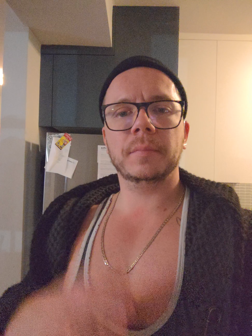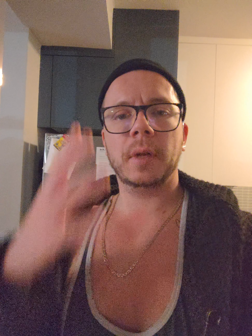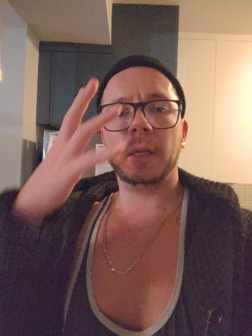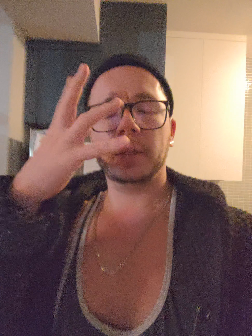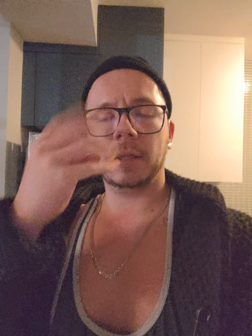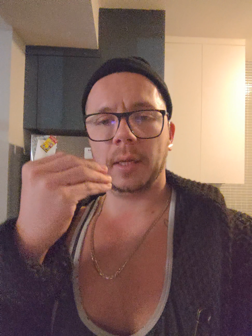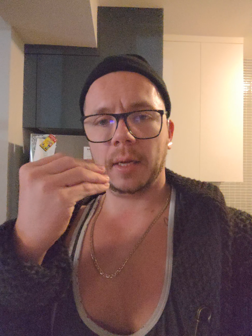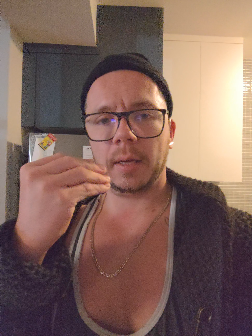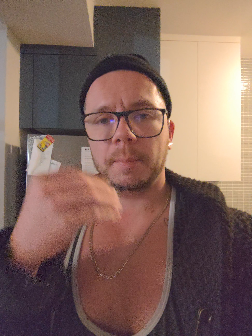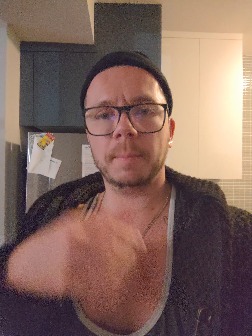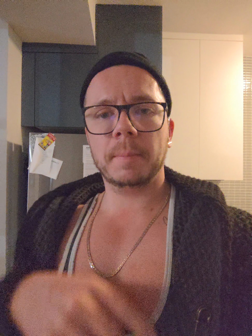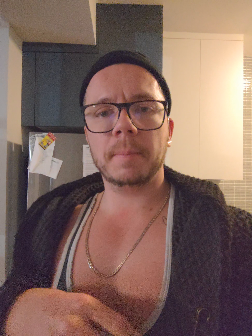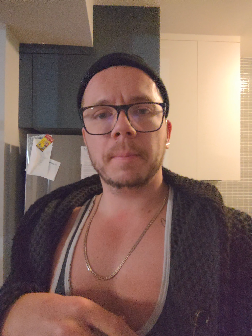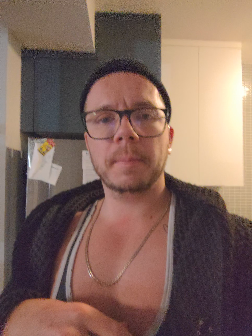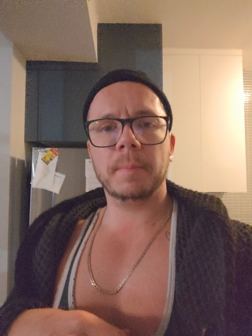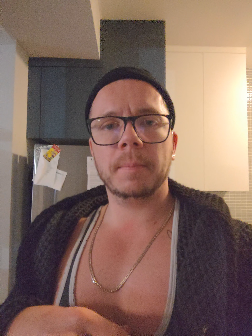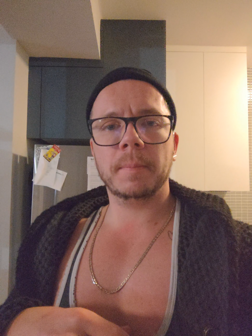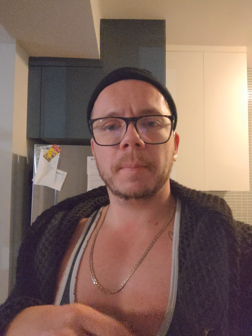sleep